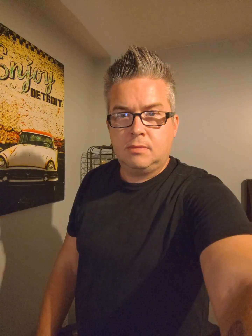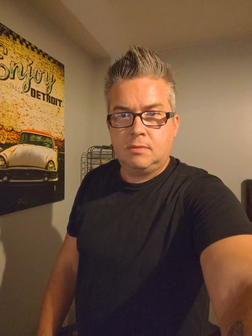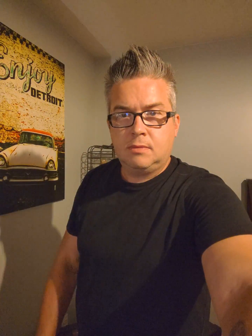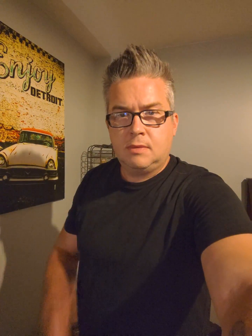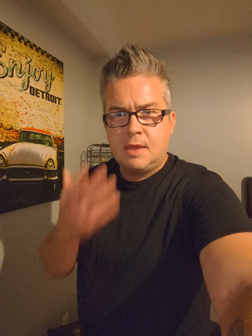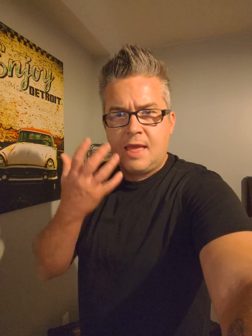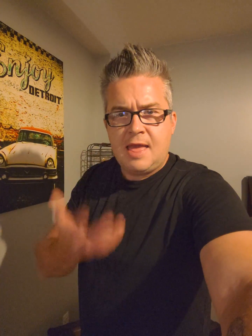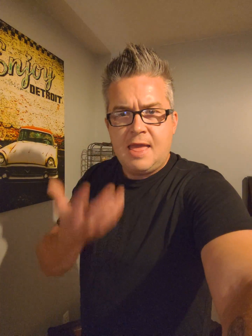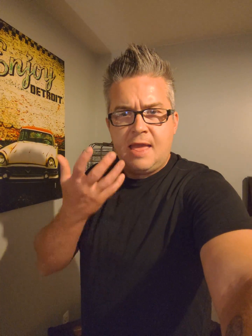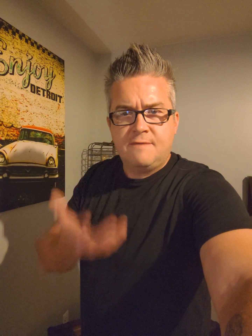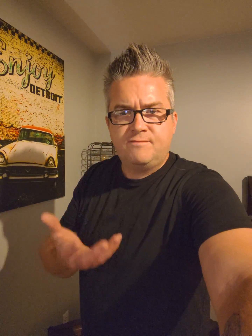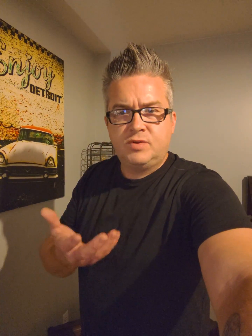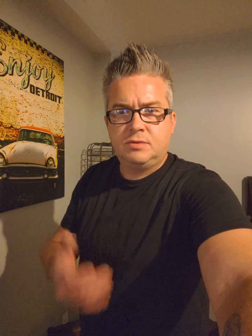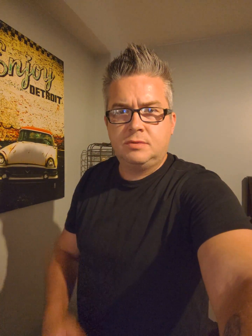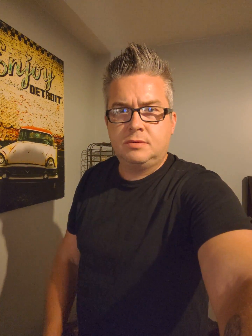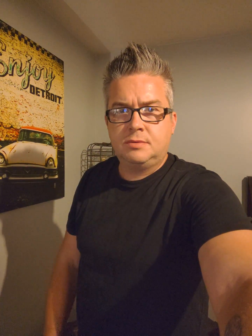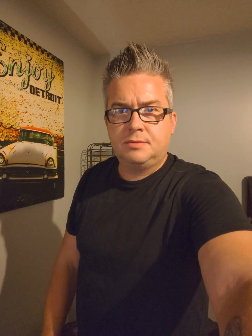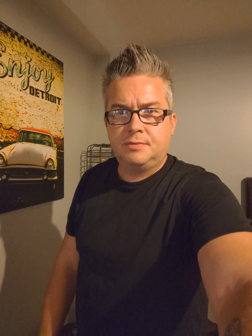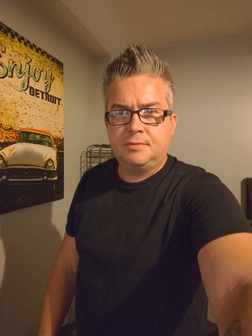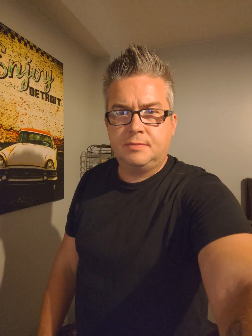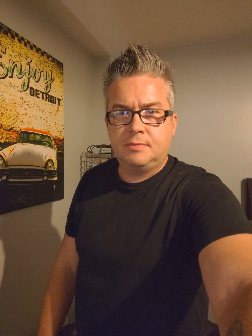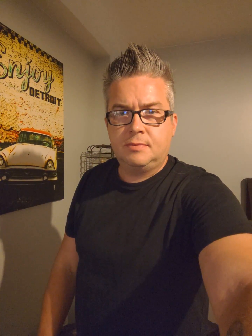heavy